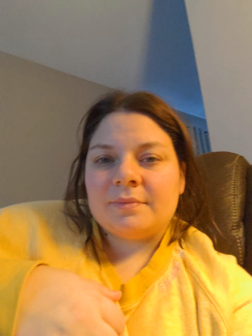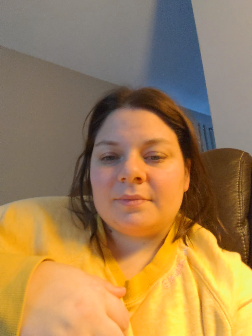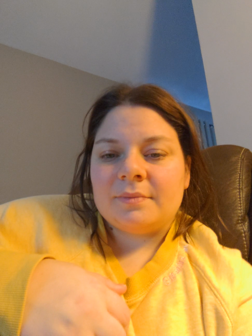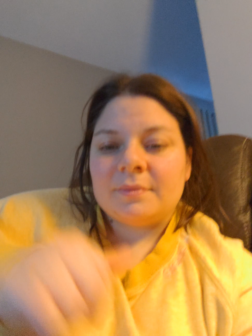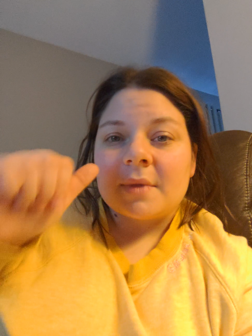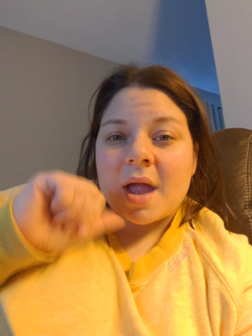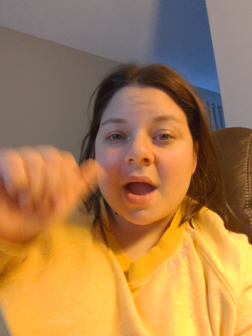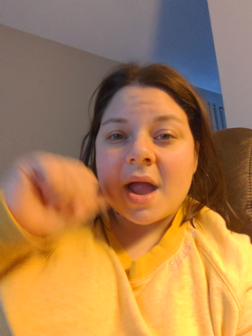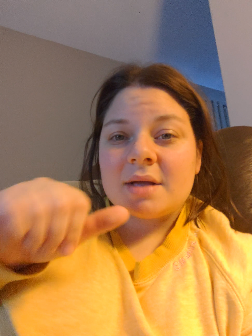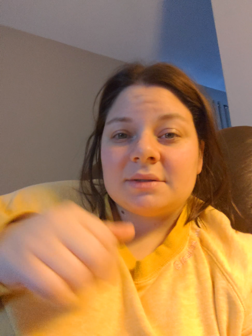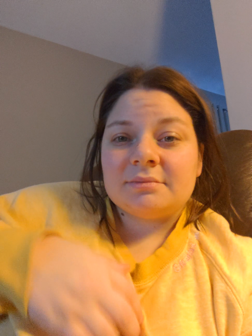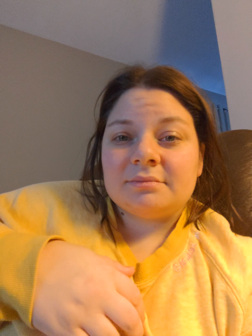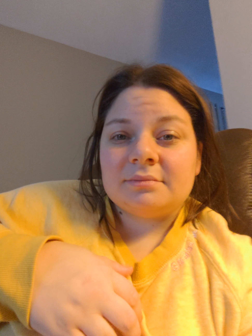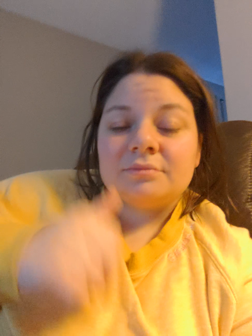aunt